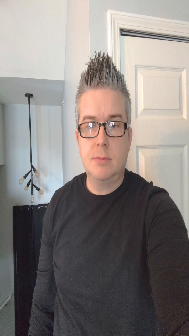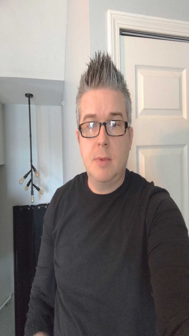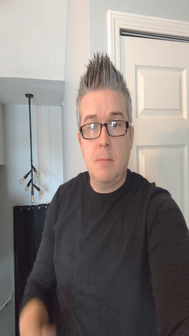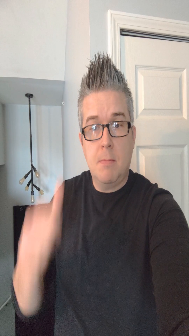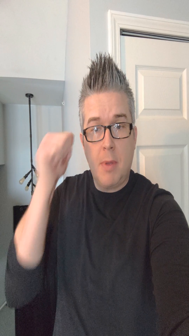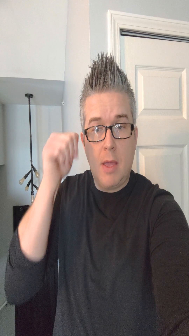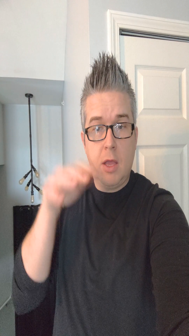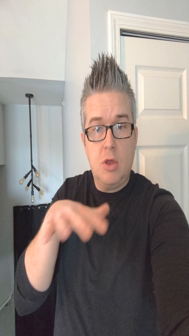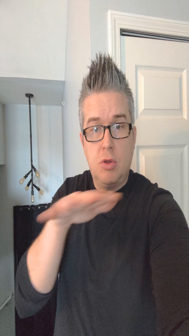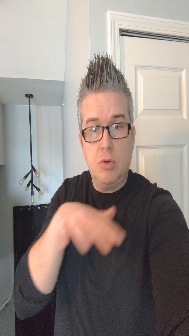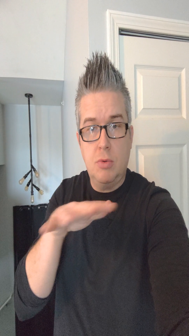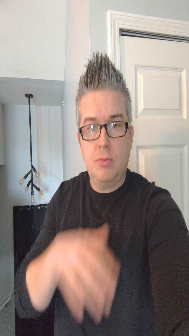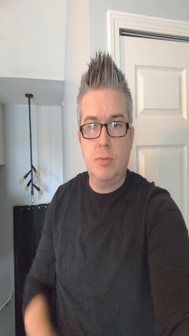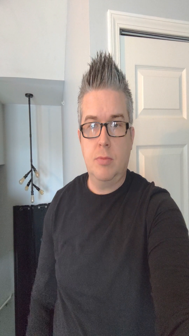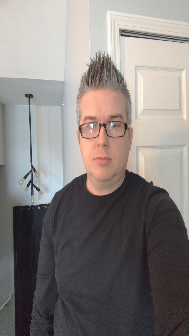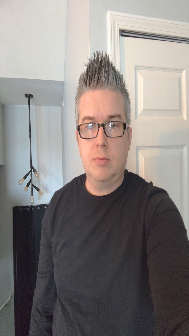backyard